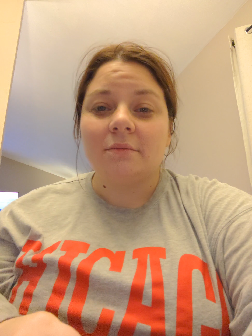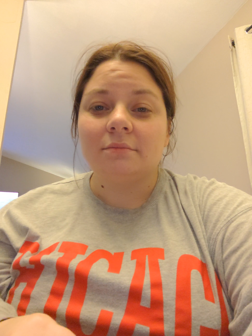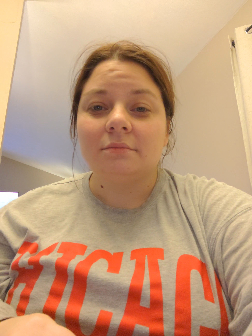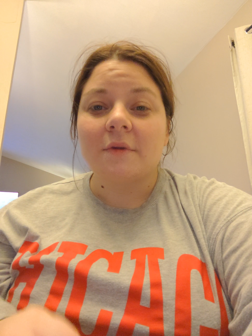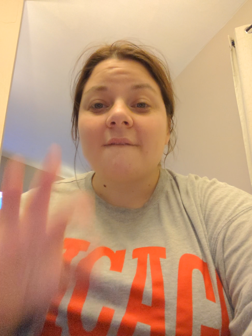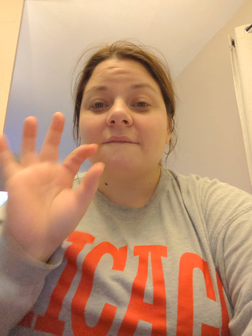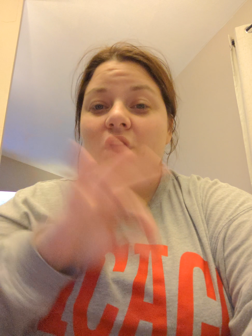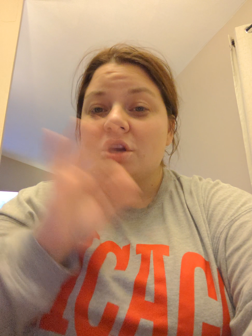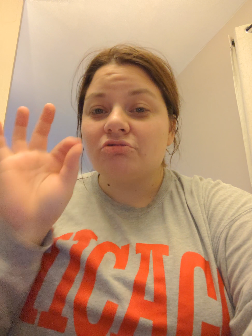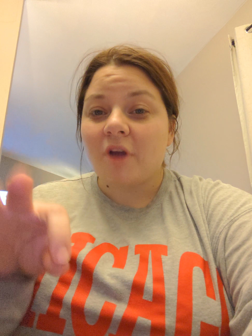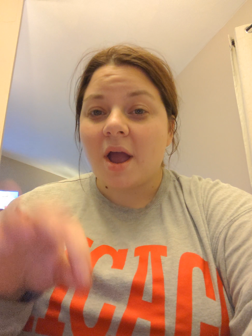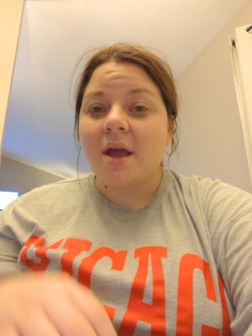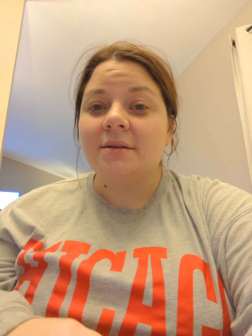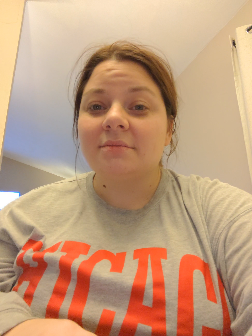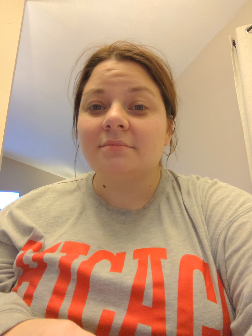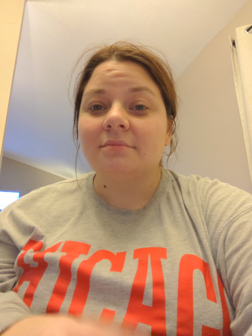french fries